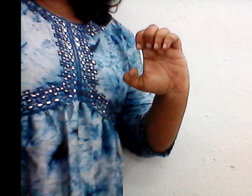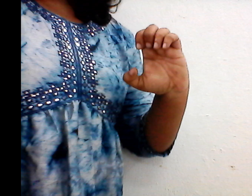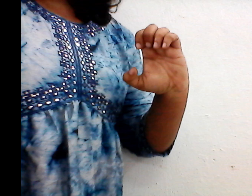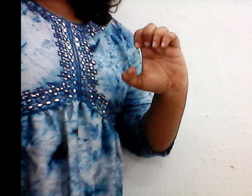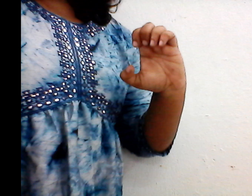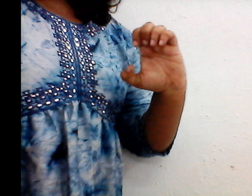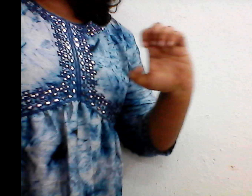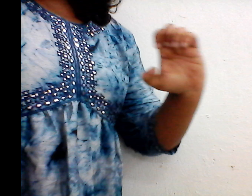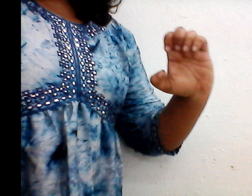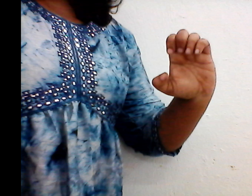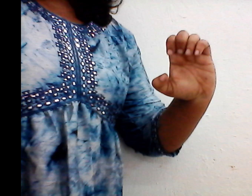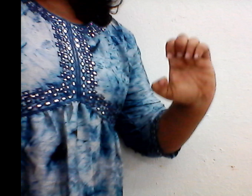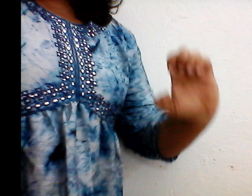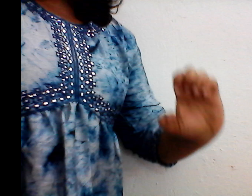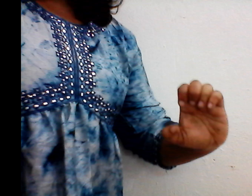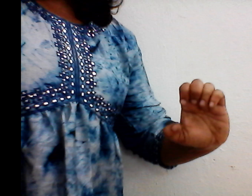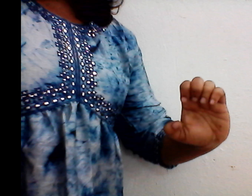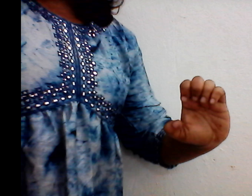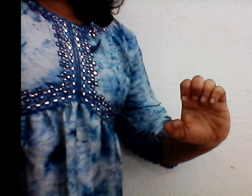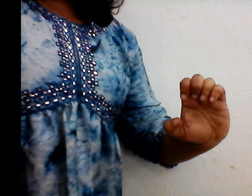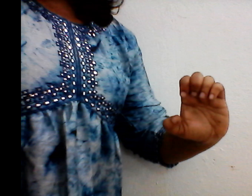ഈ